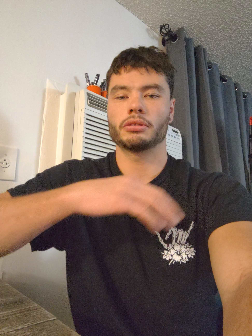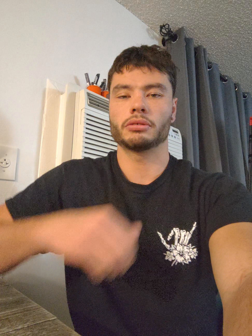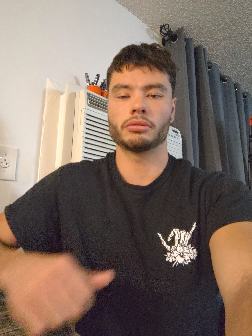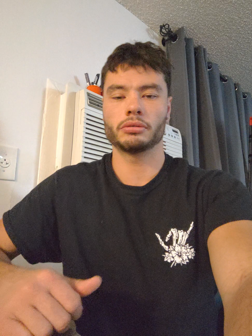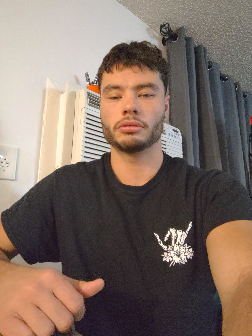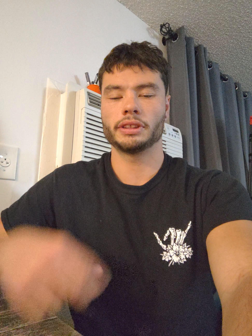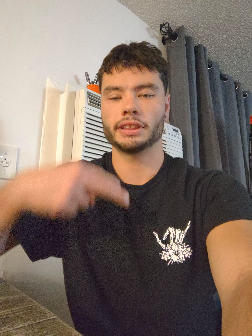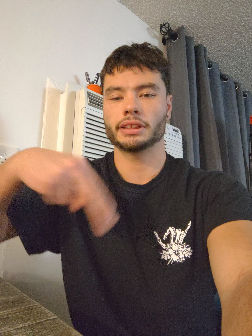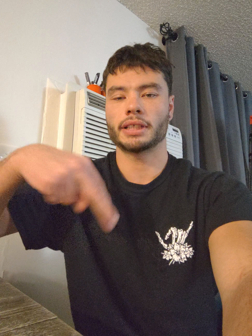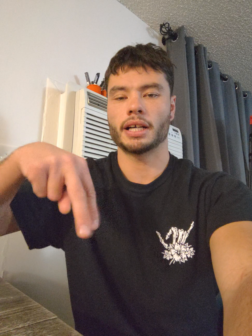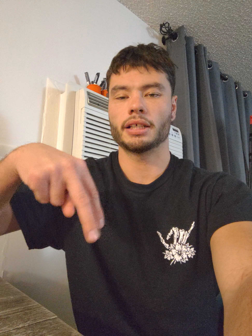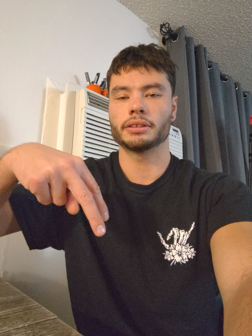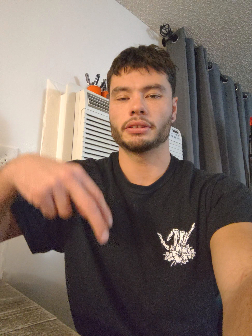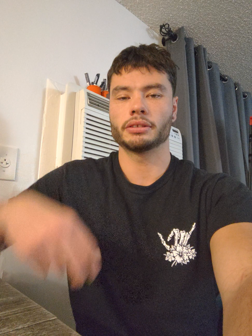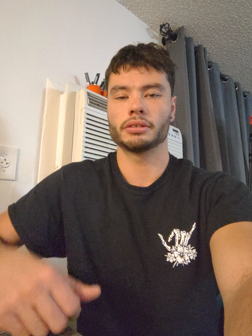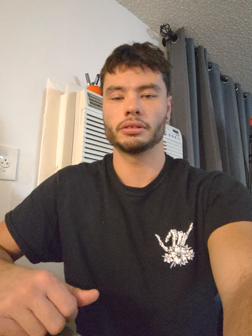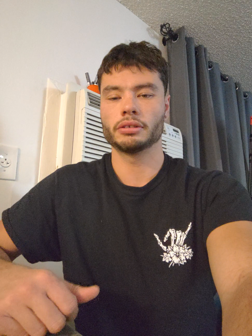dance